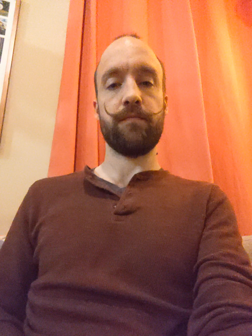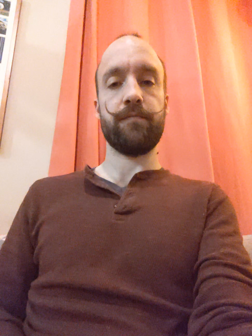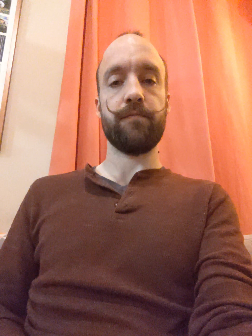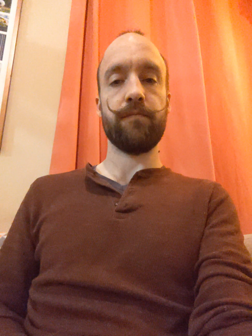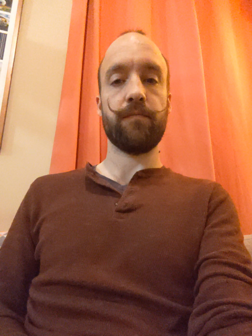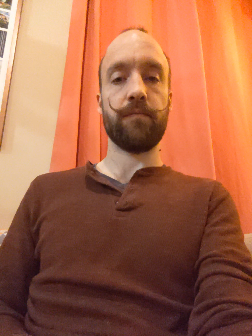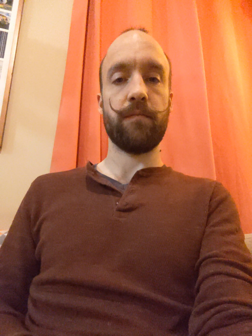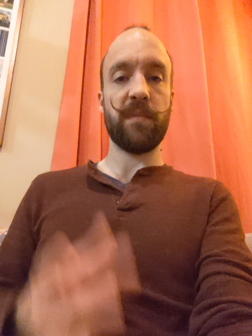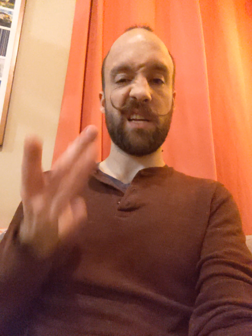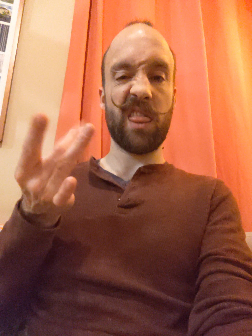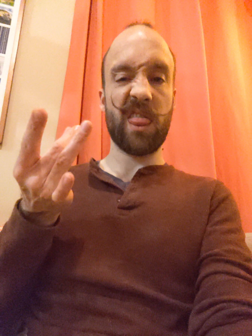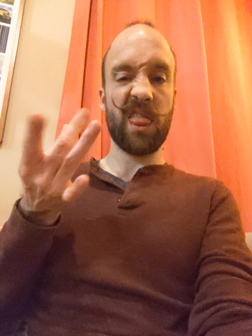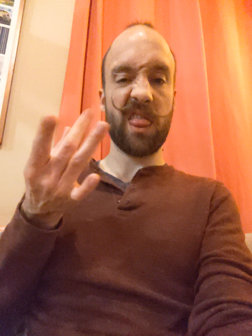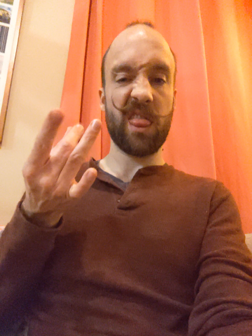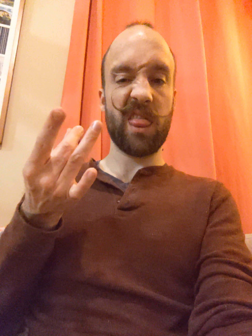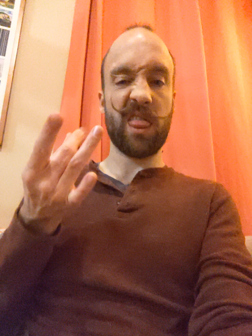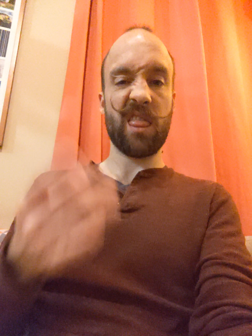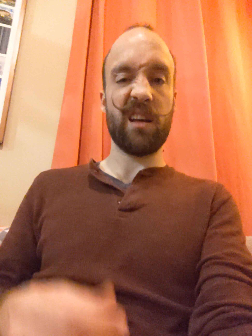sticky